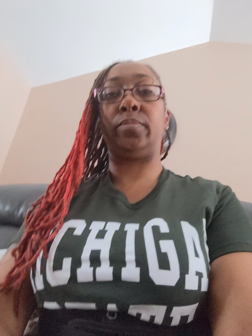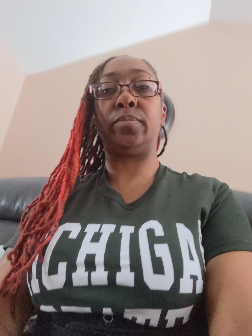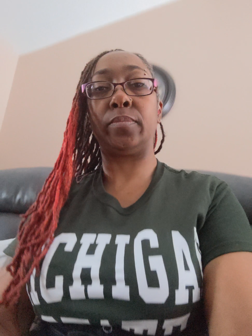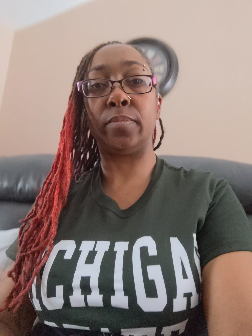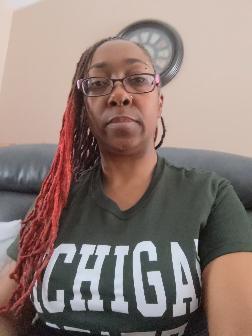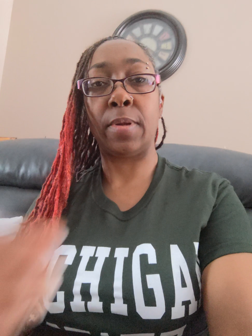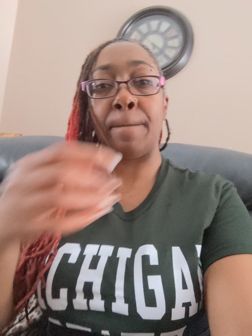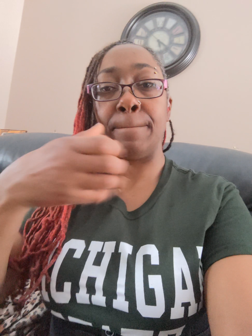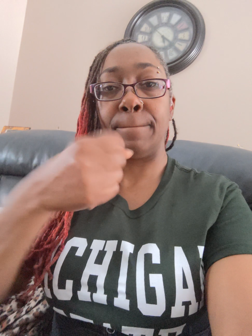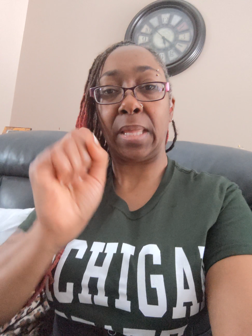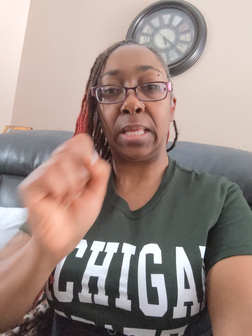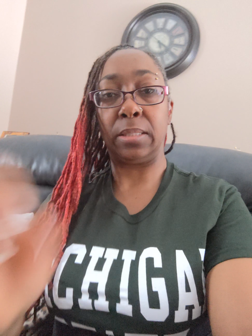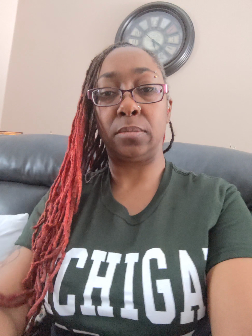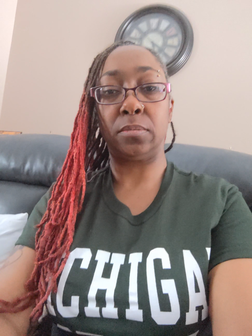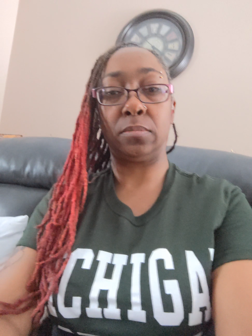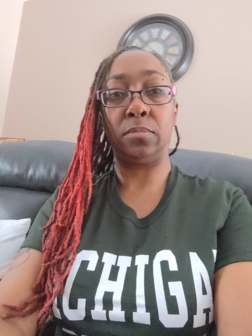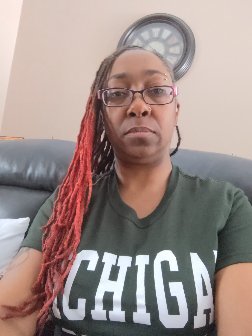make